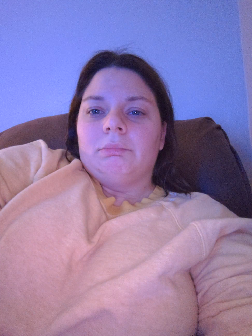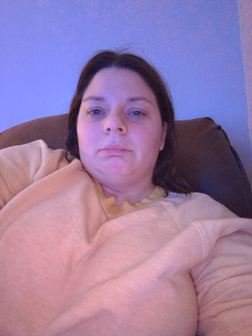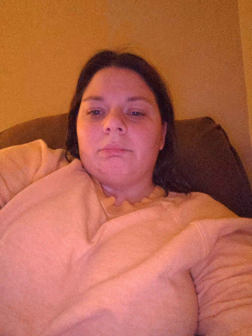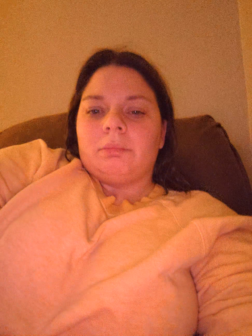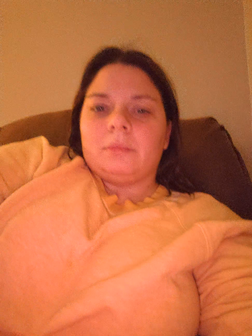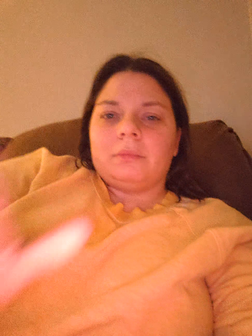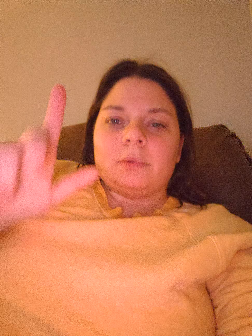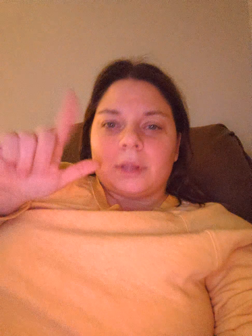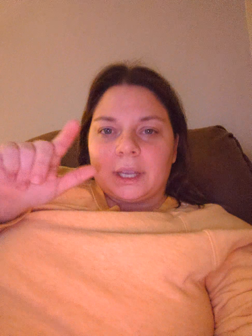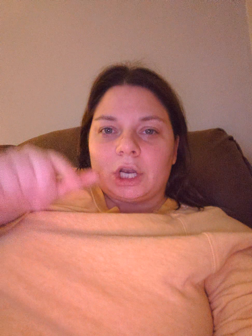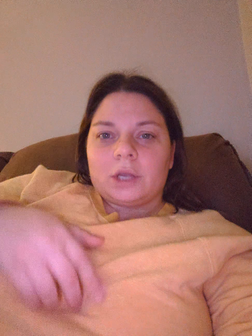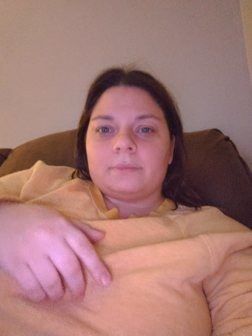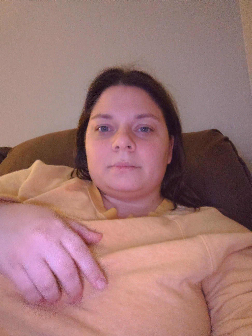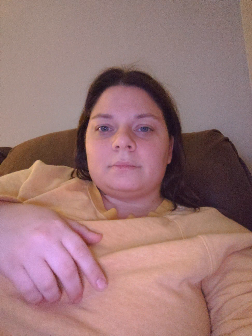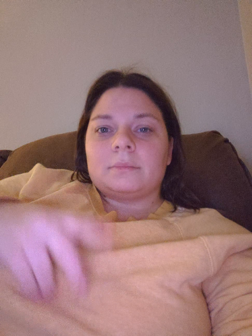later